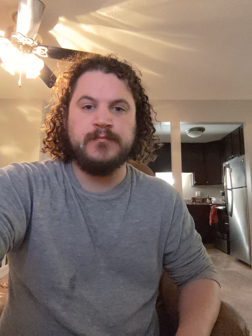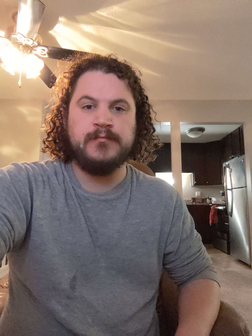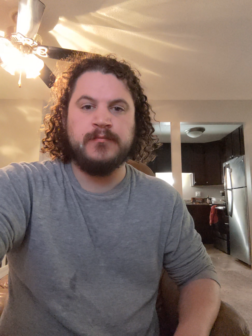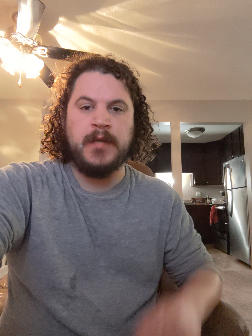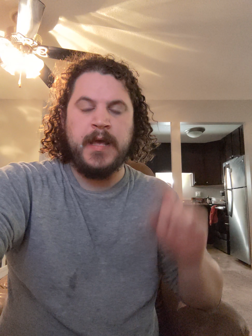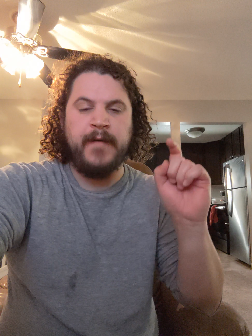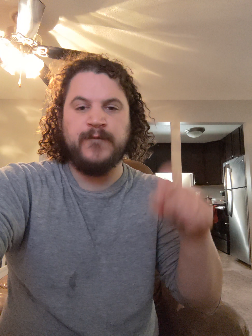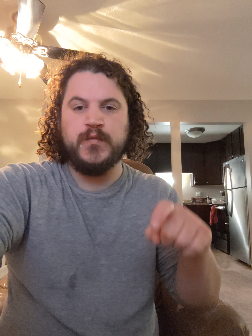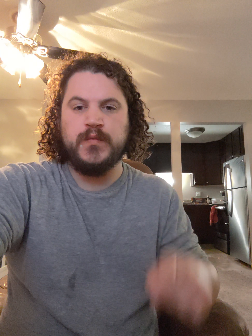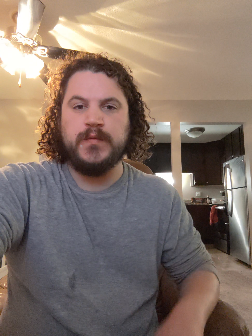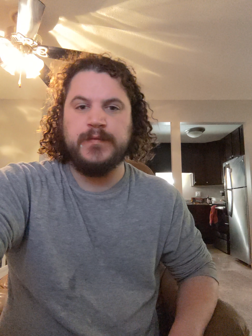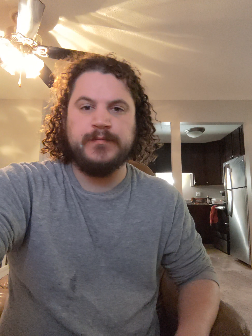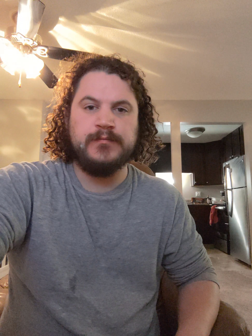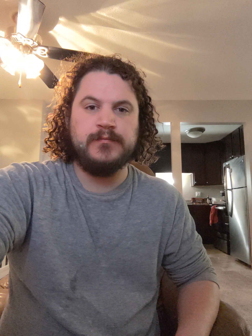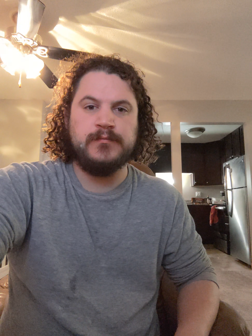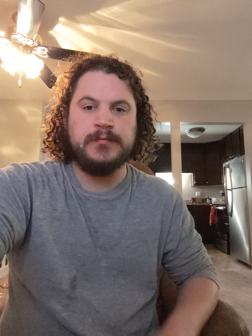have to